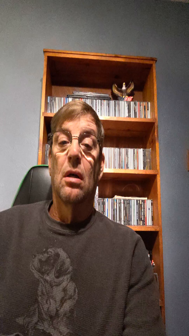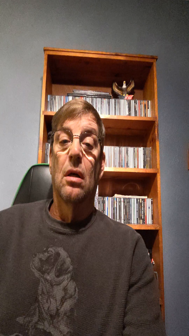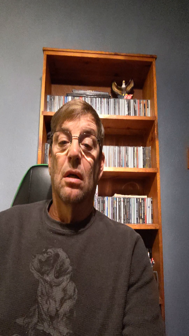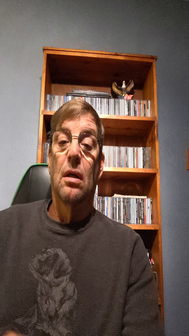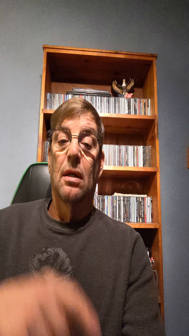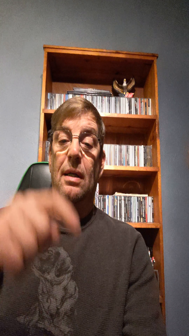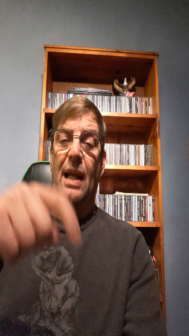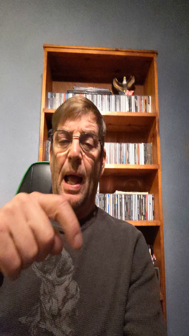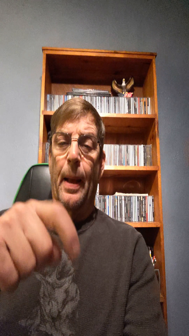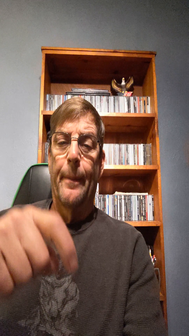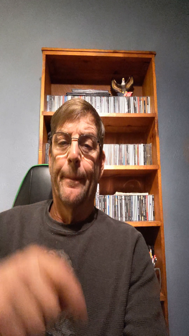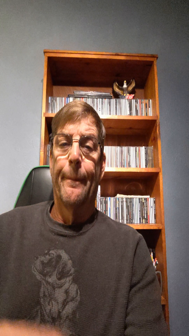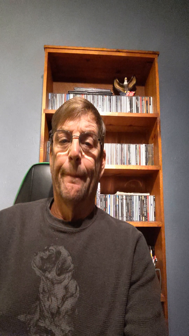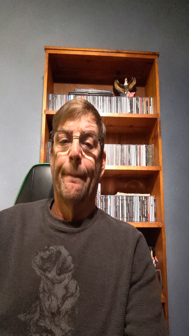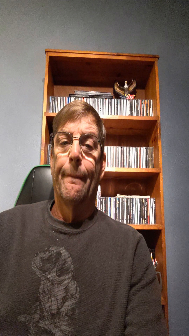time